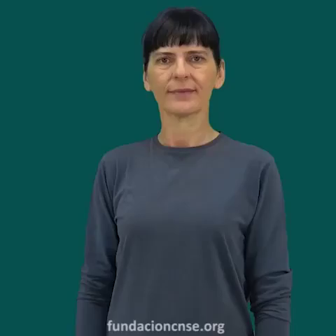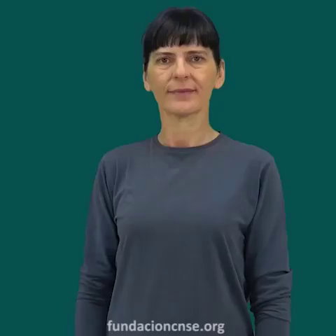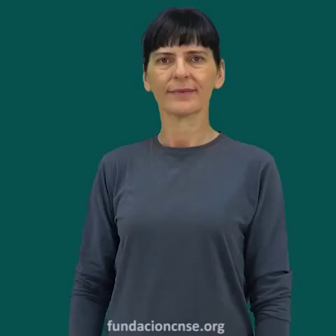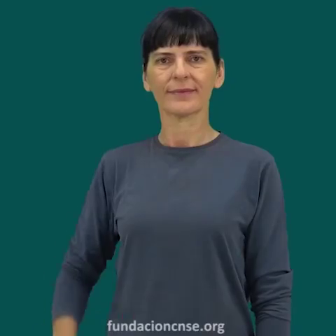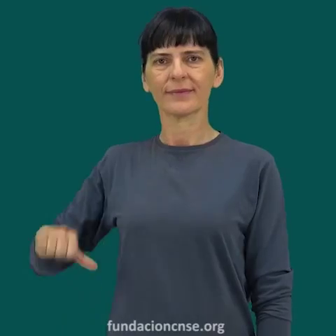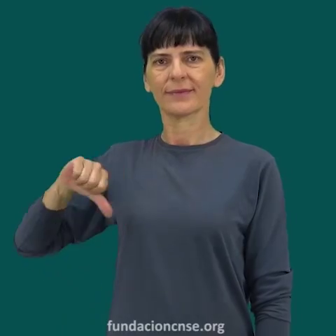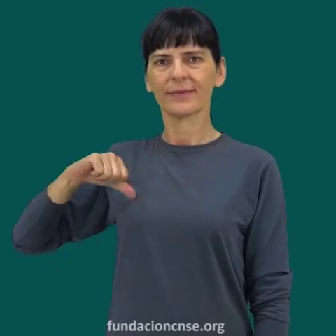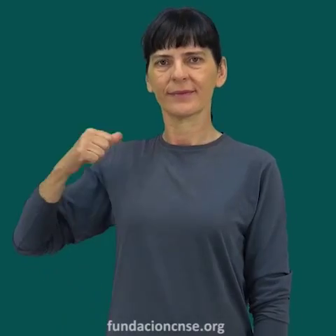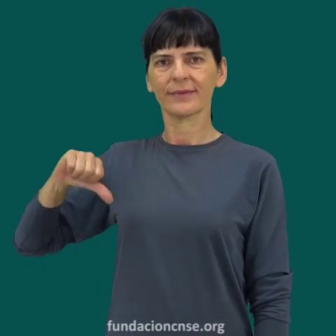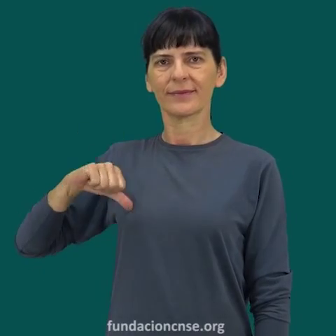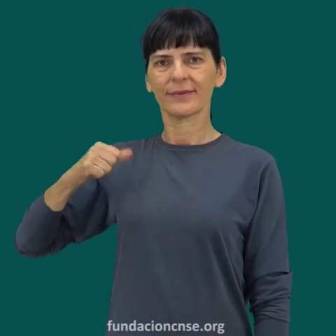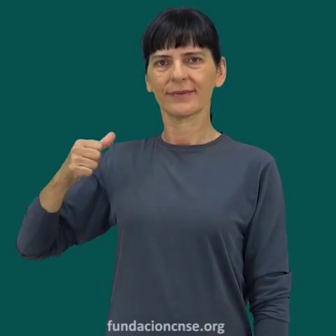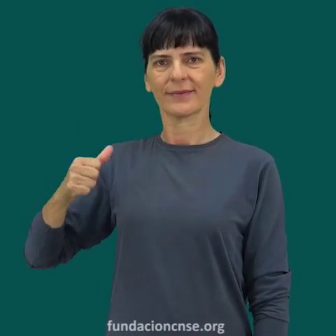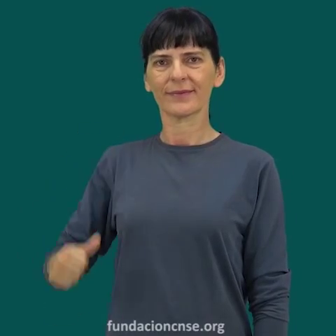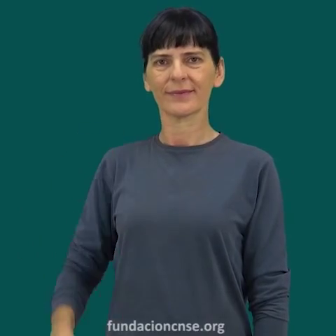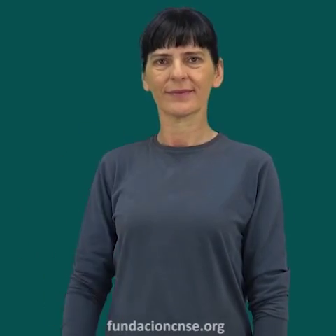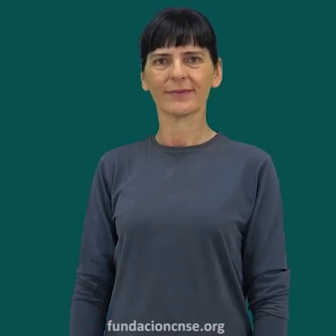hospital